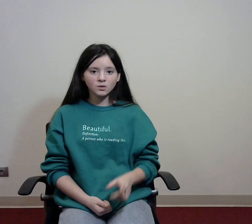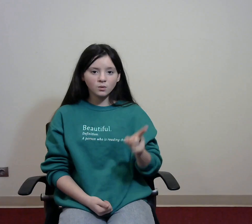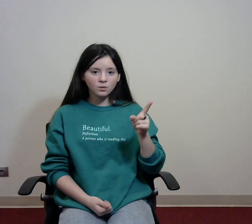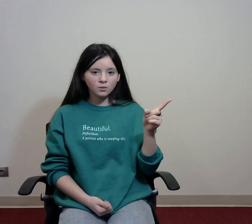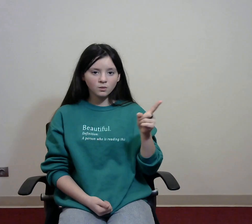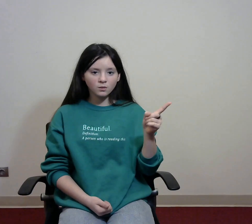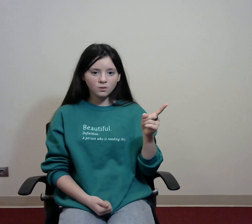O